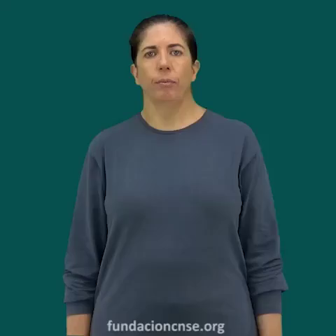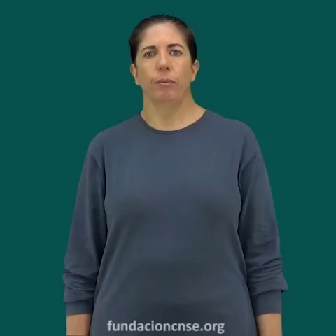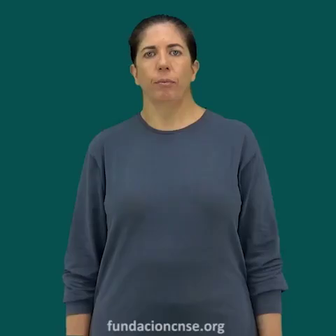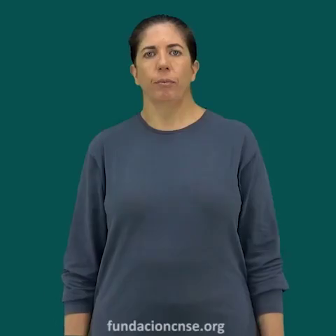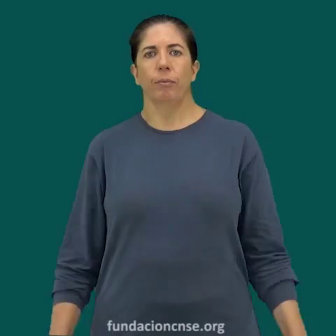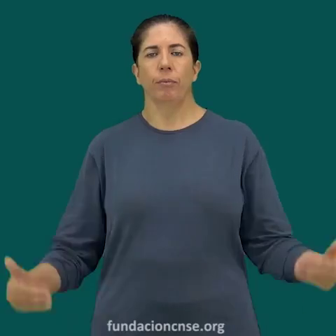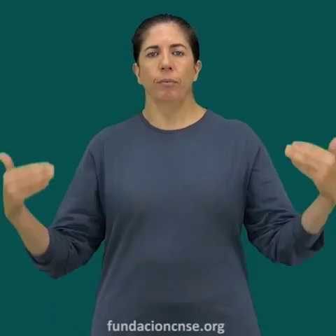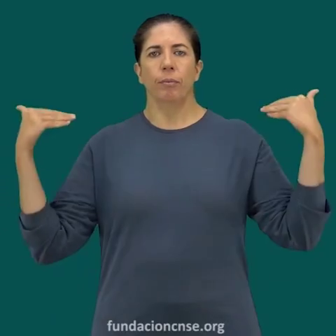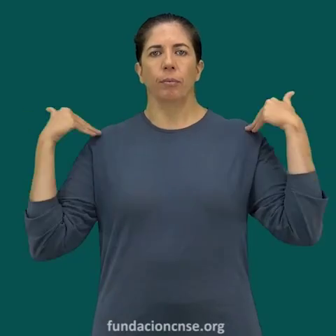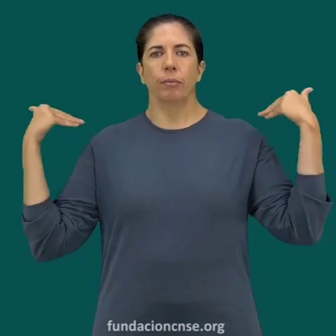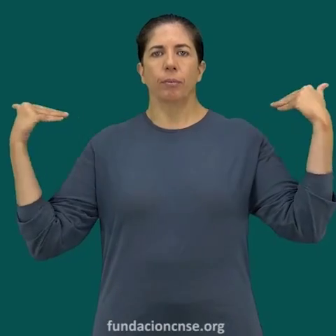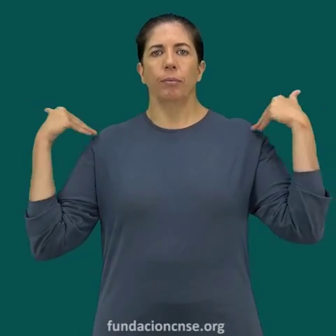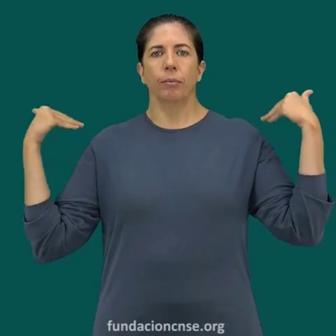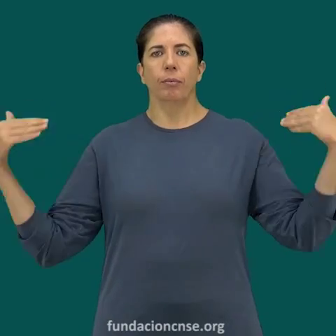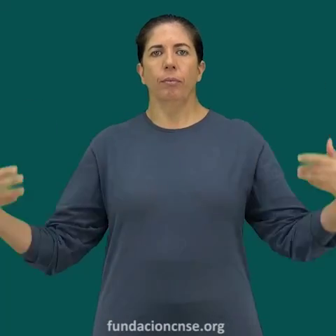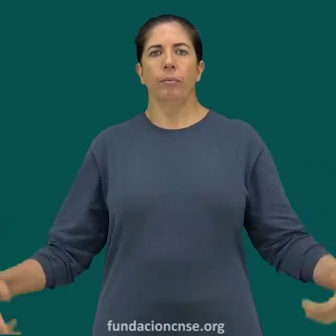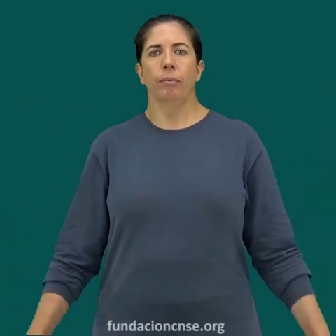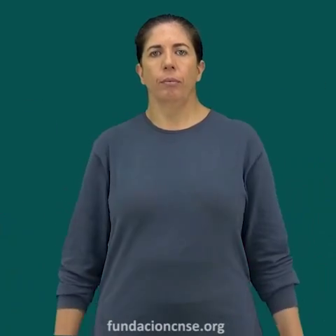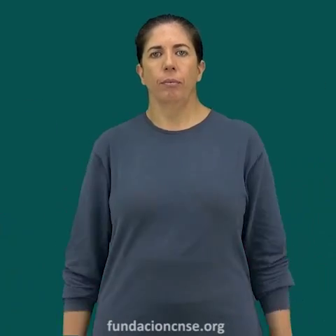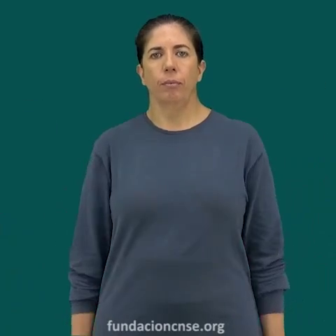ejercicio